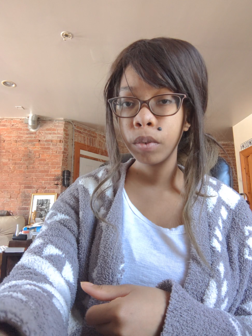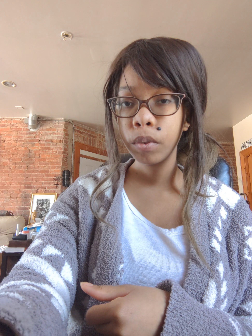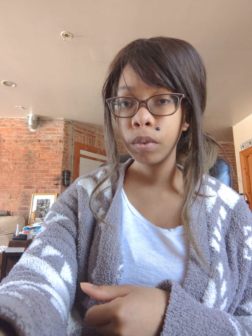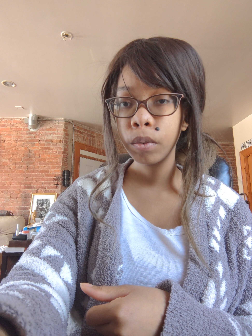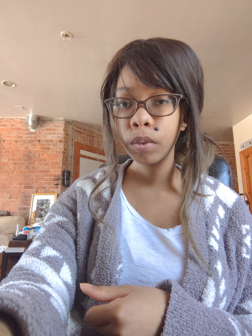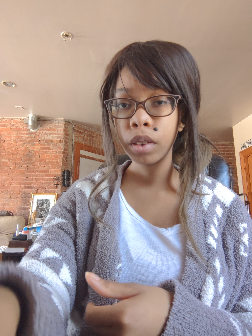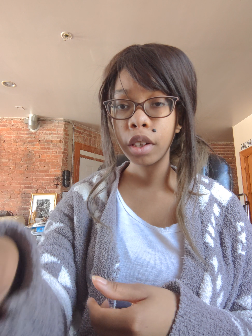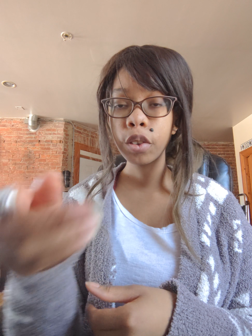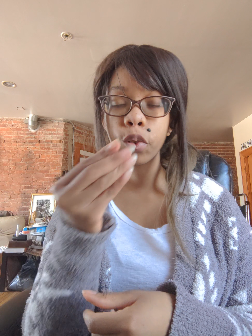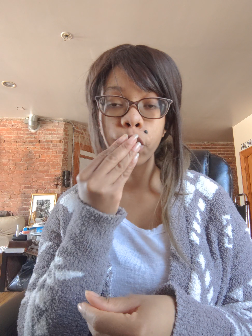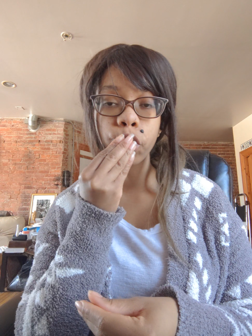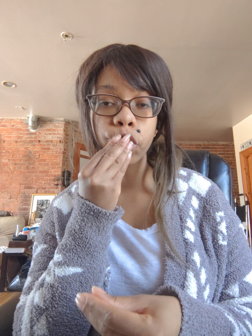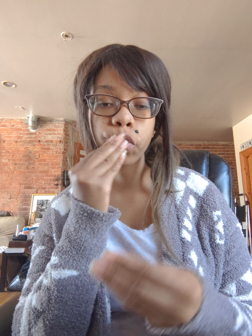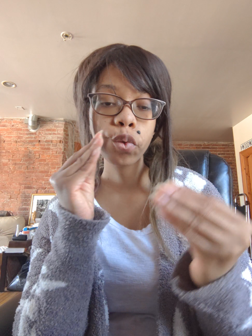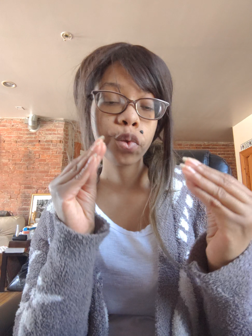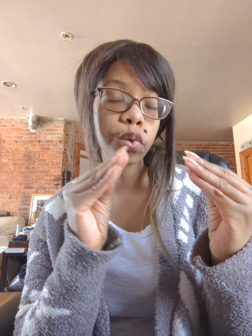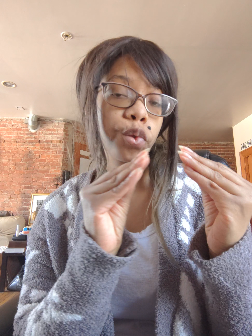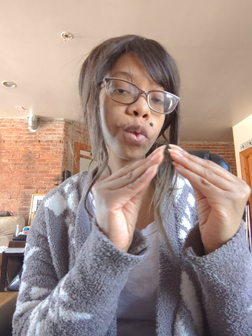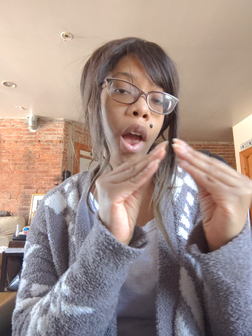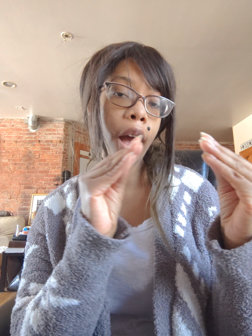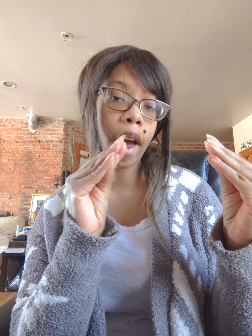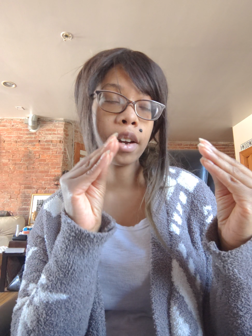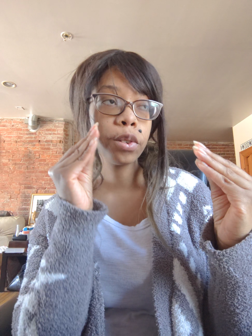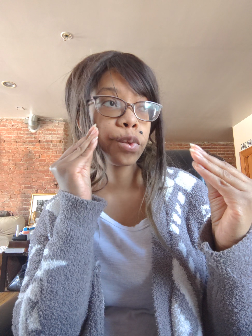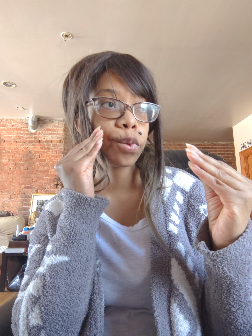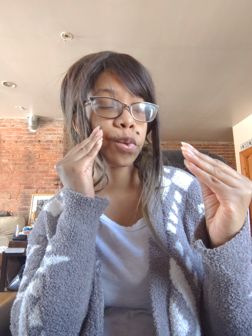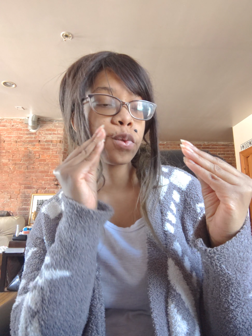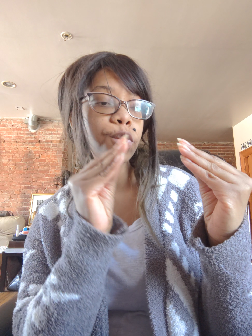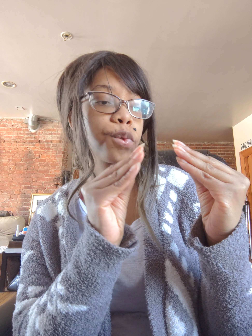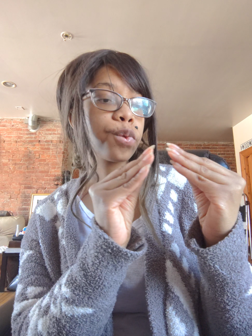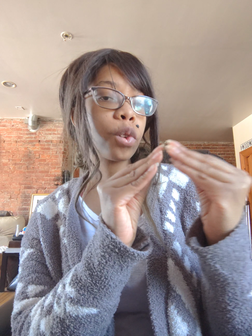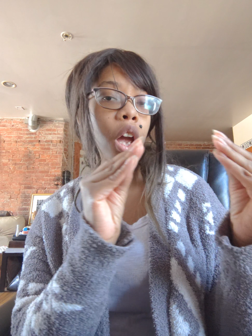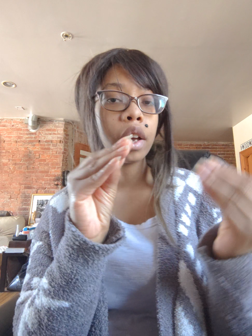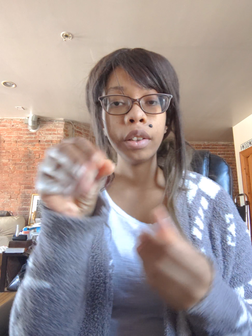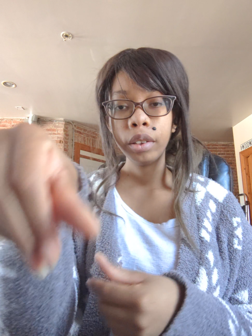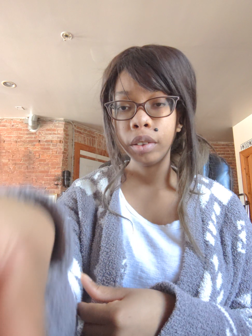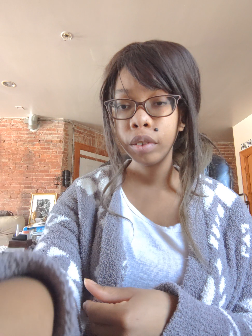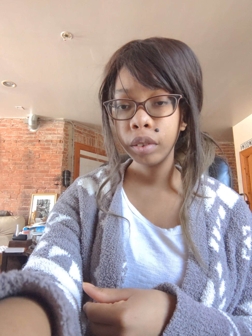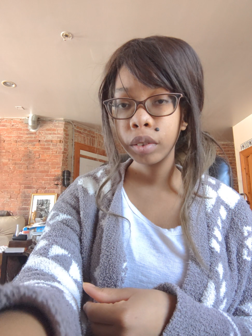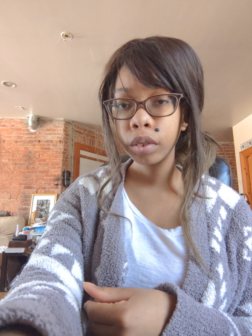kiss